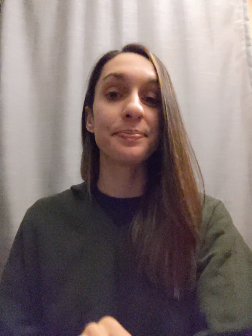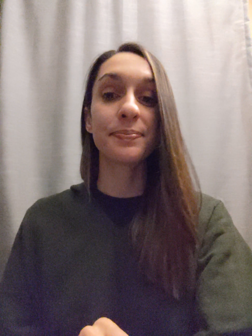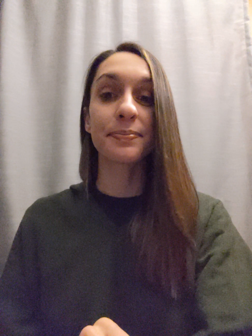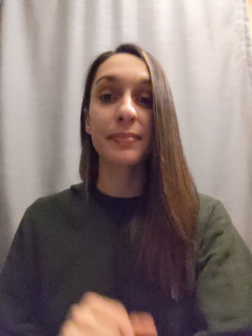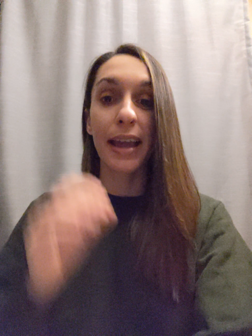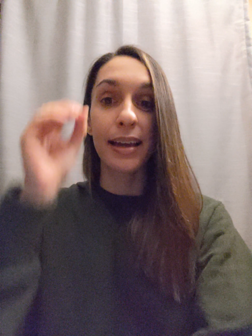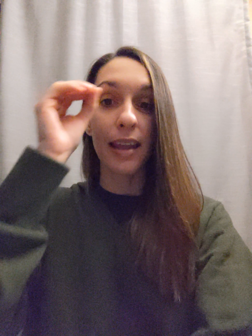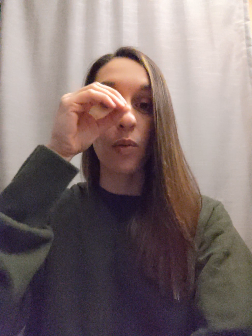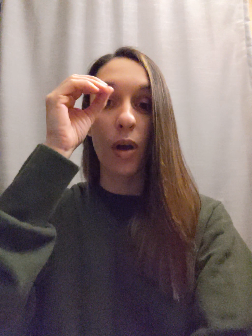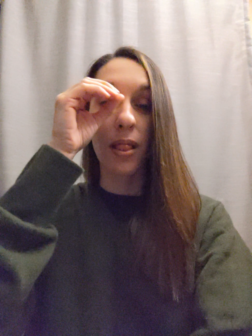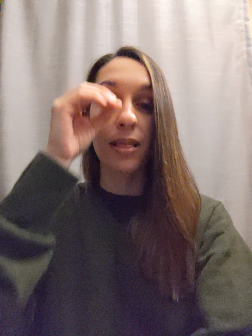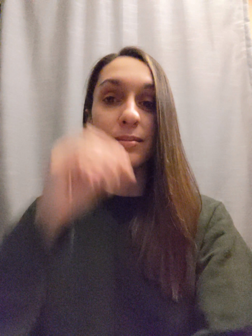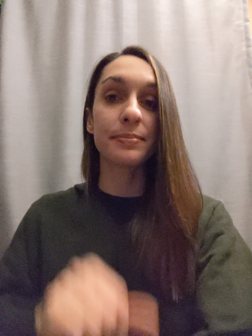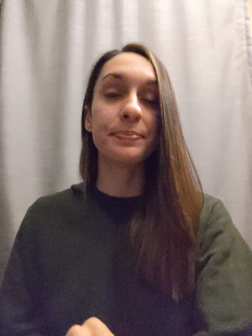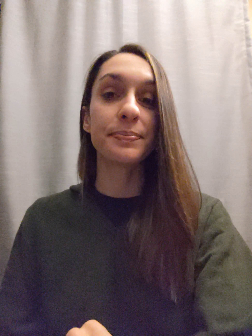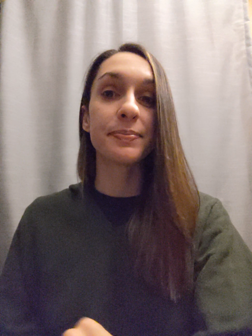owl